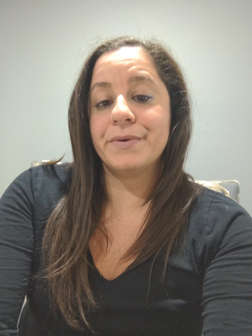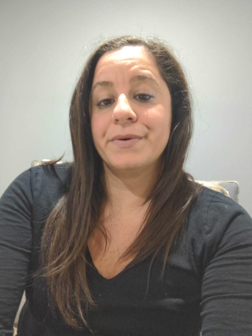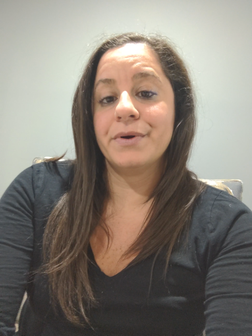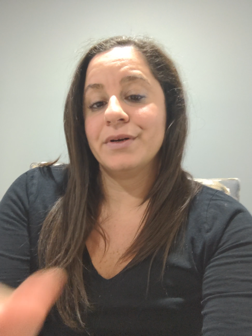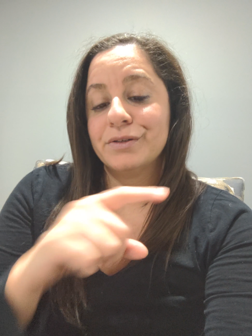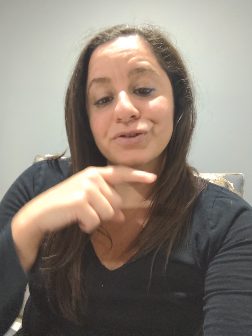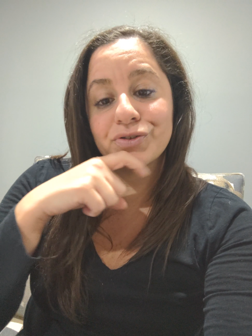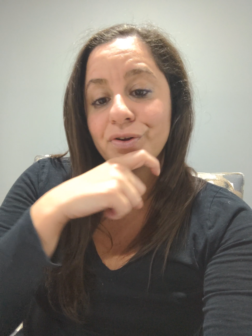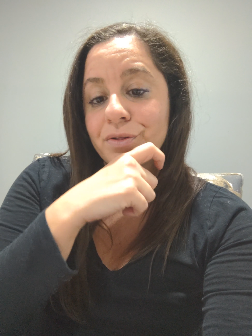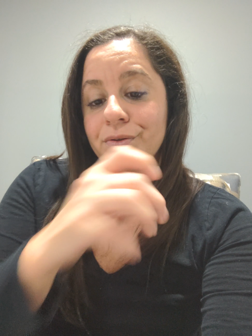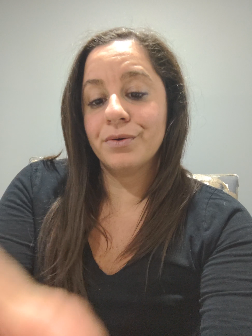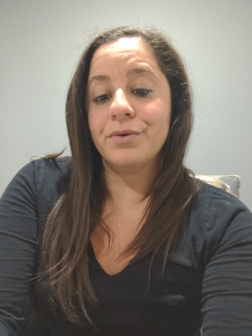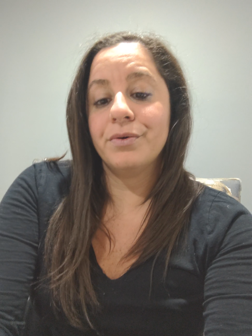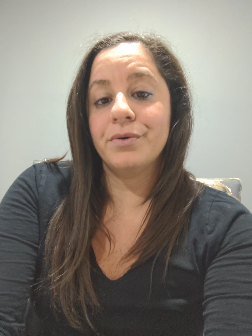cereal